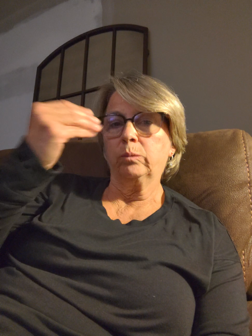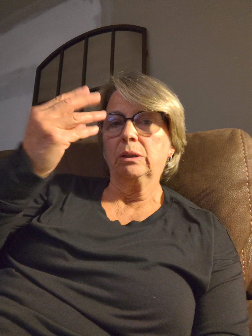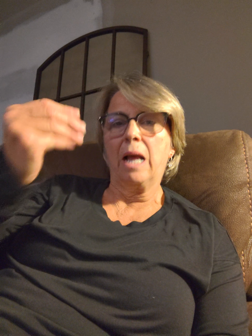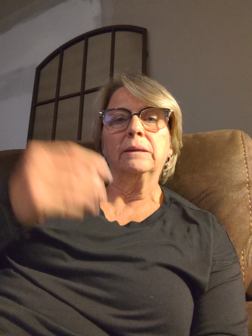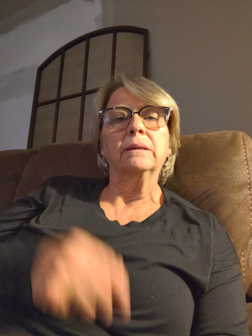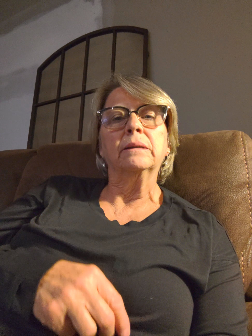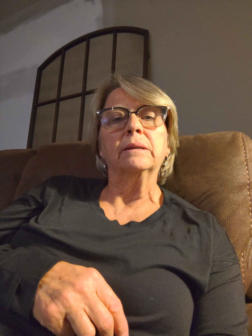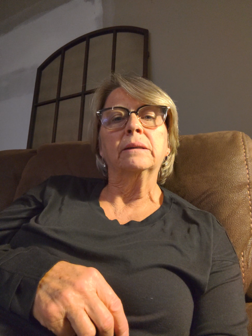outside